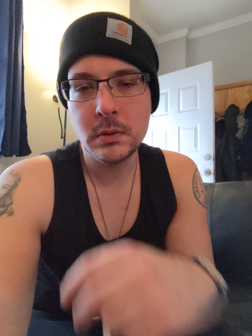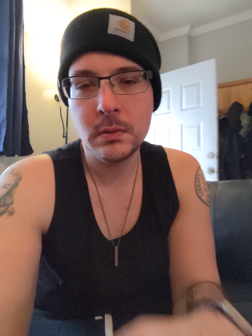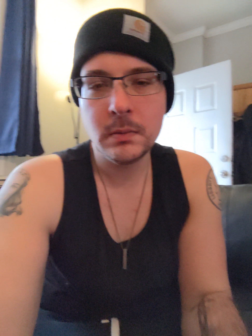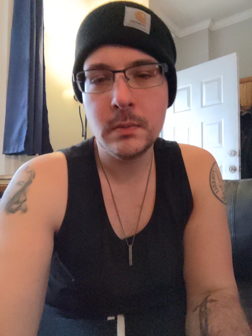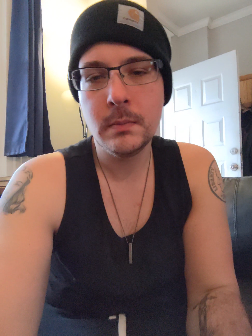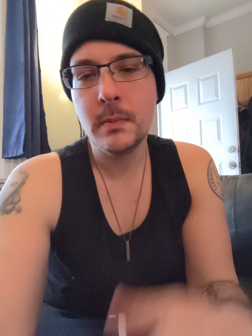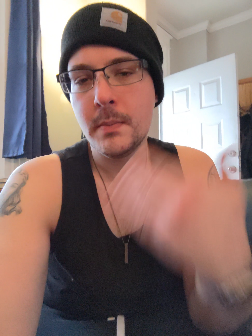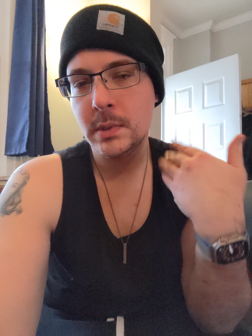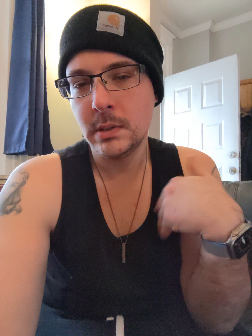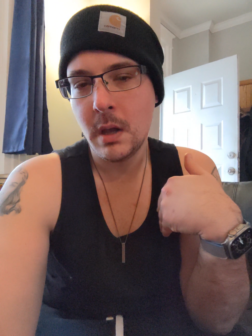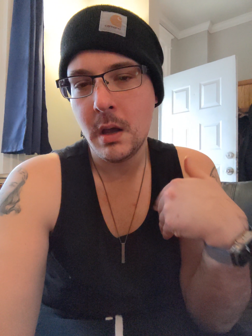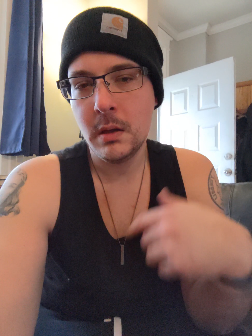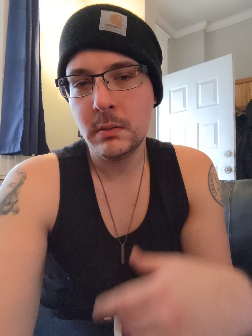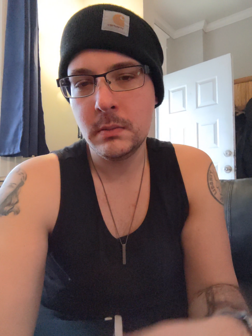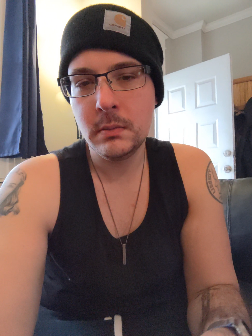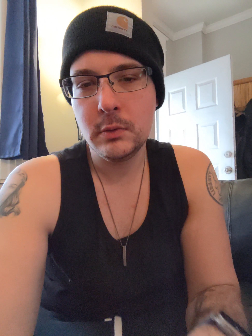beside